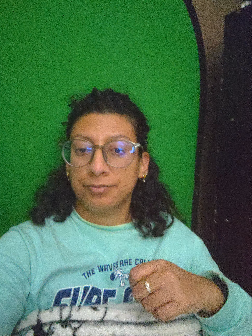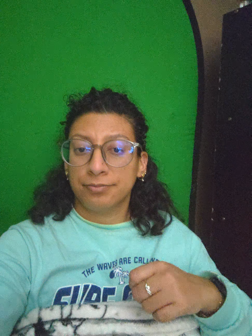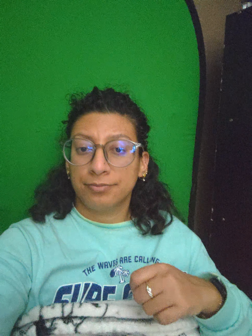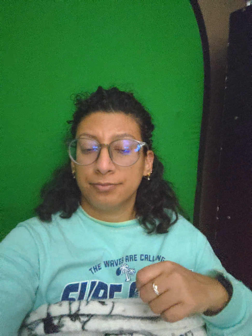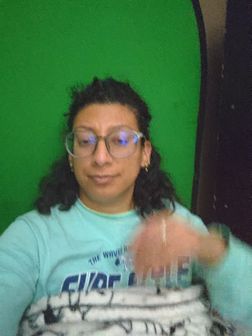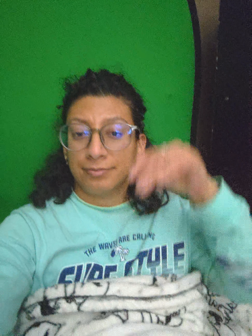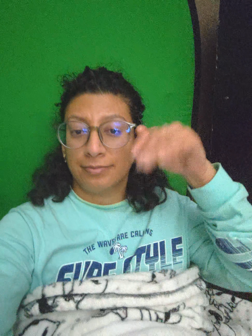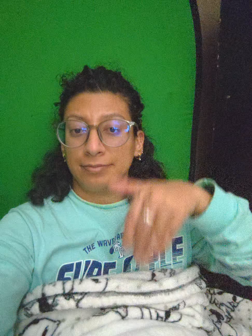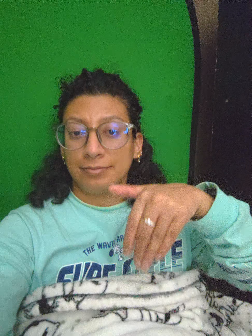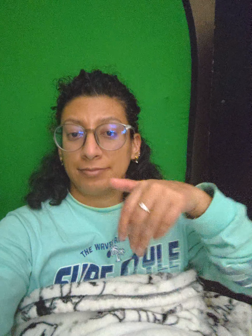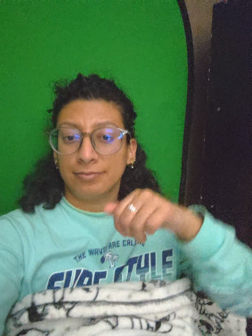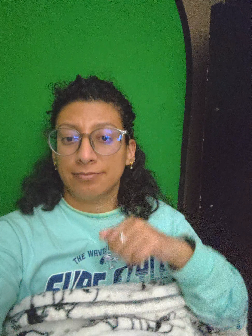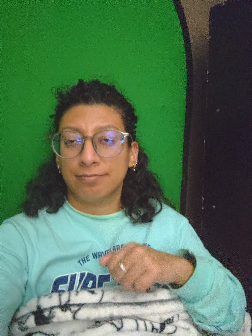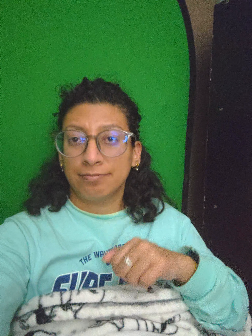night